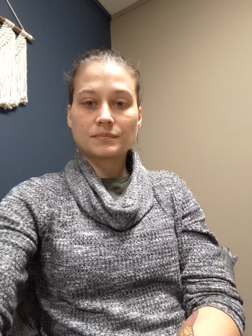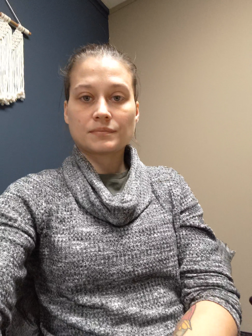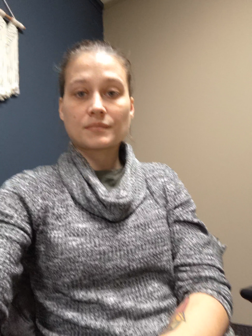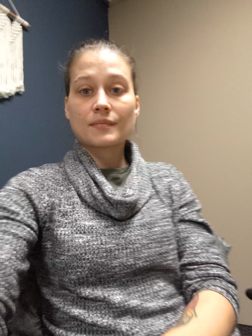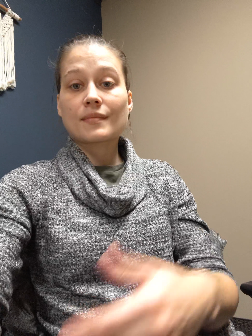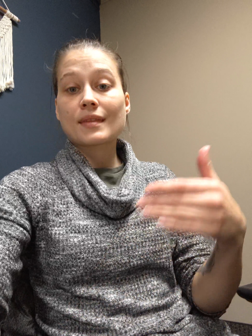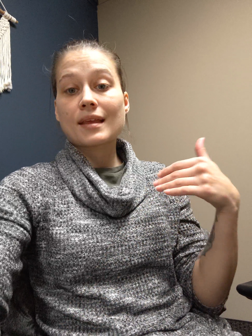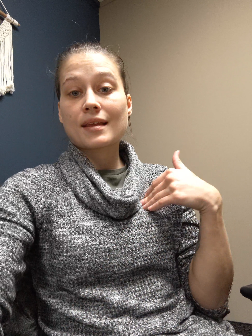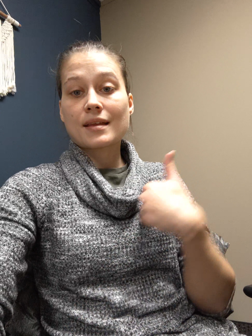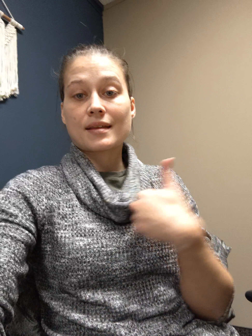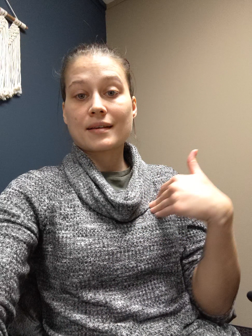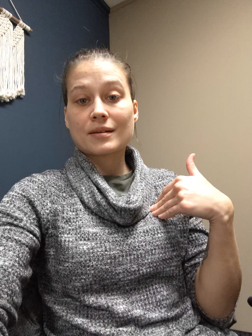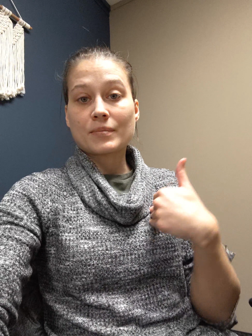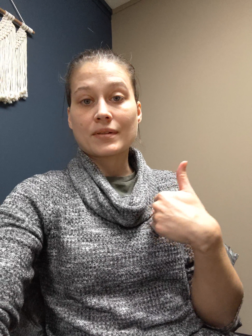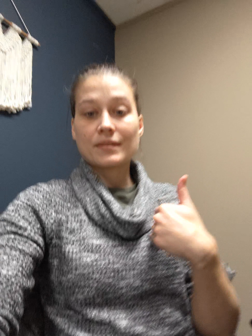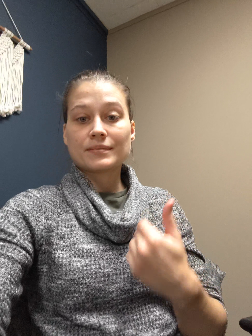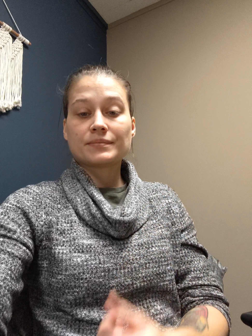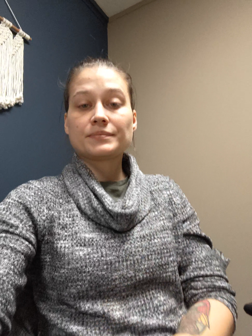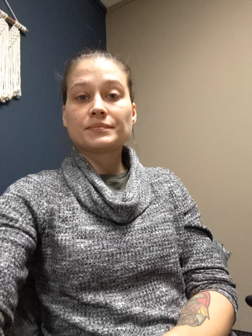animal